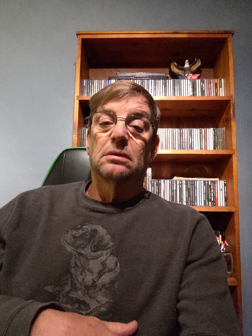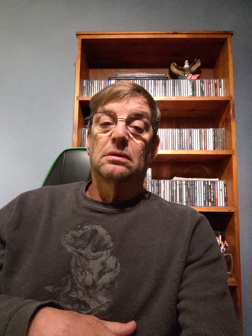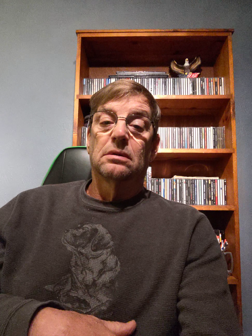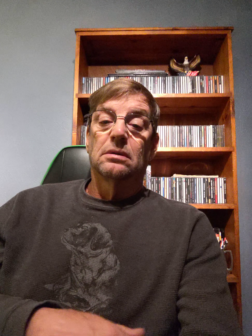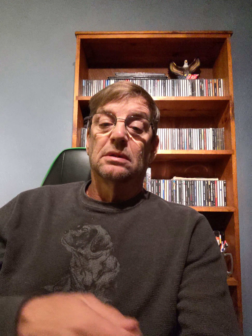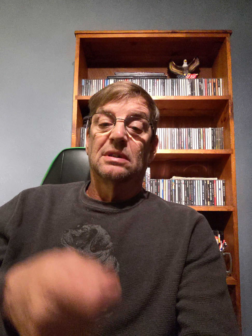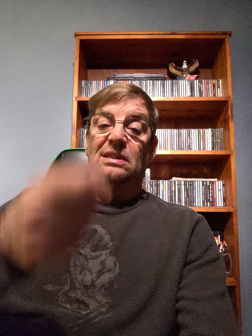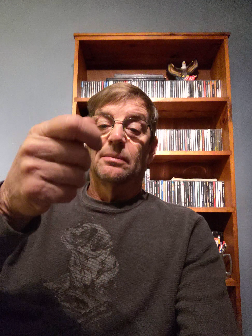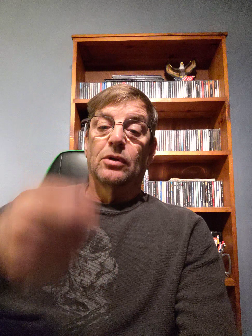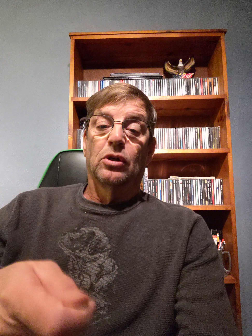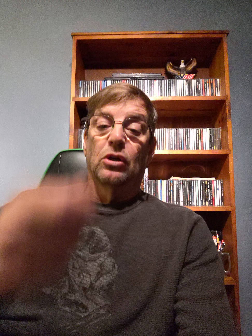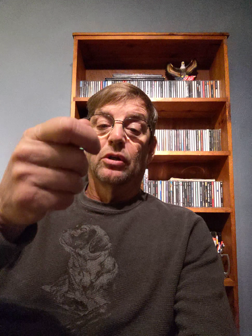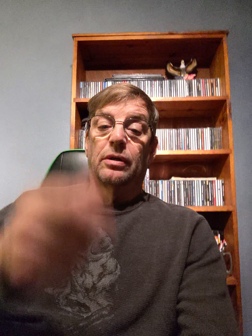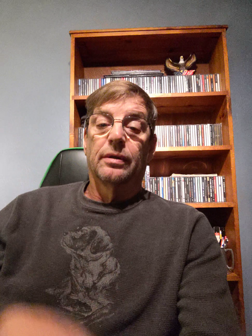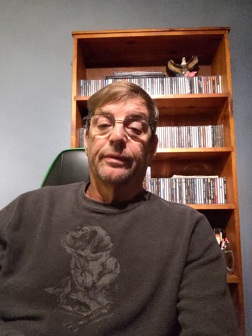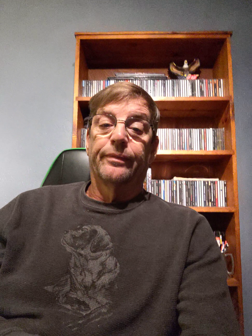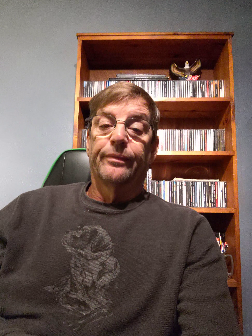zipper